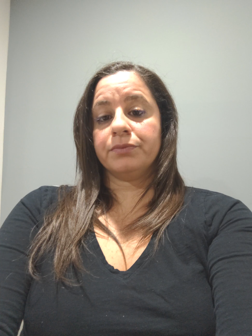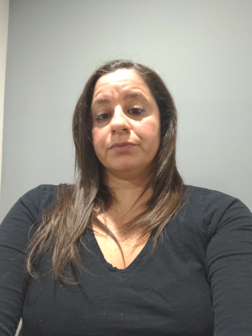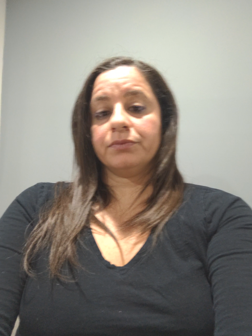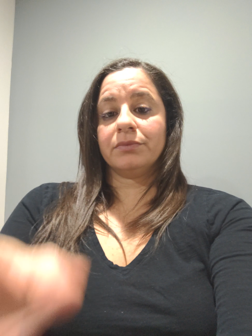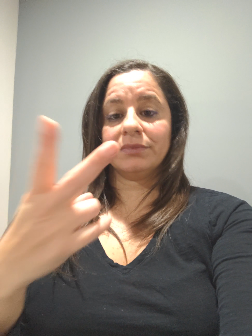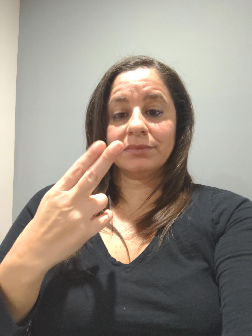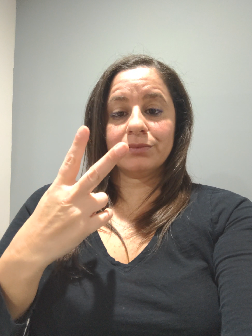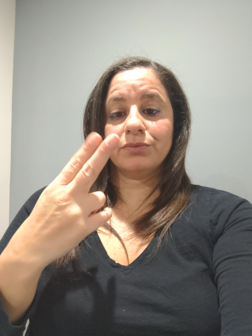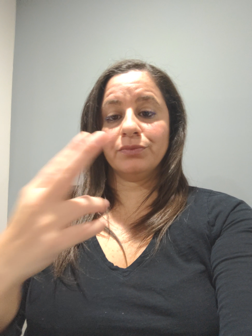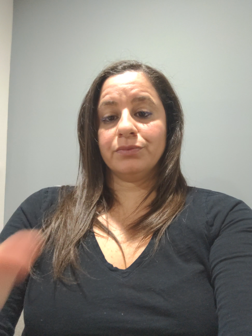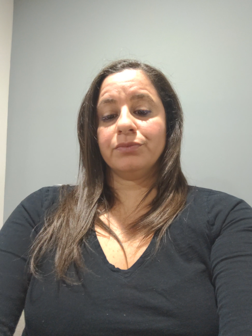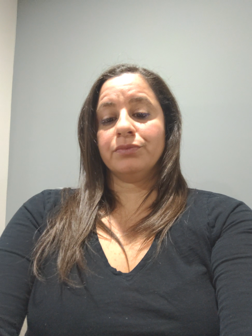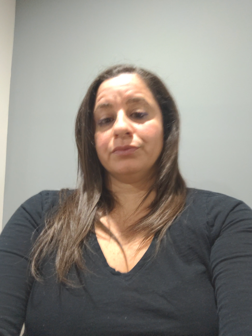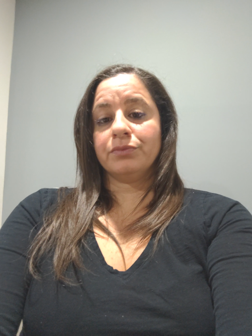scissors